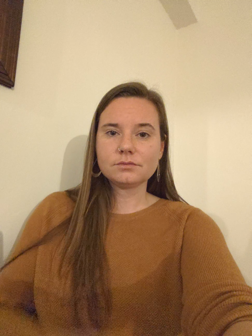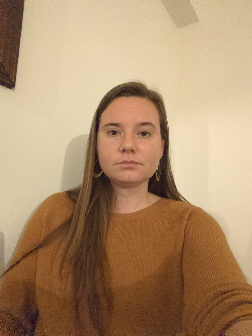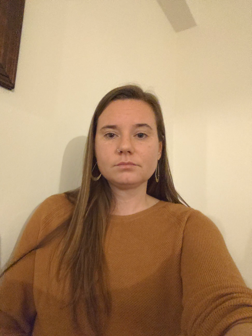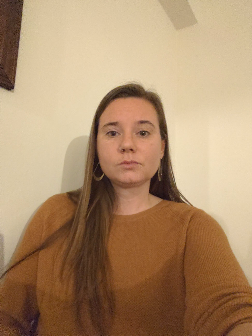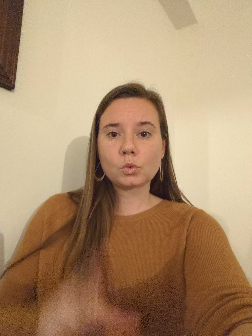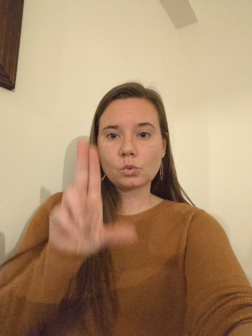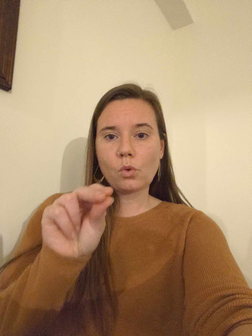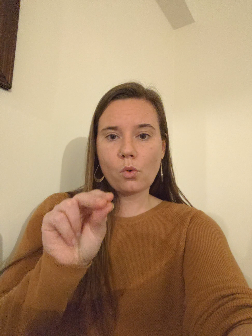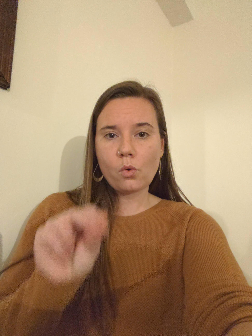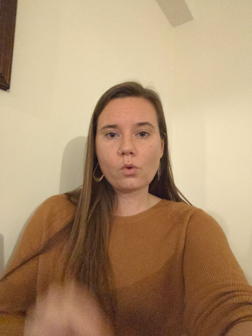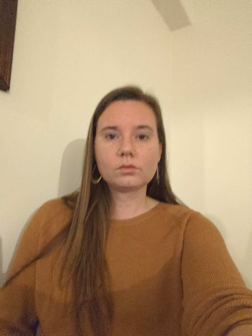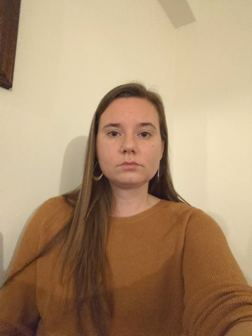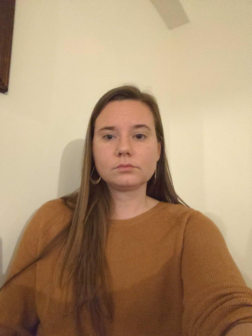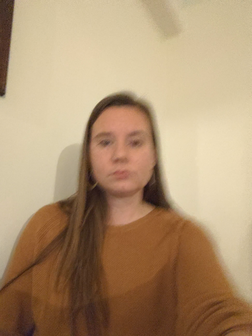no